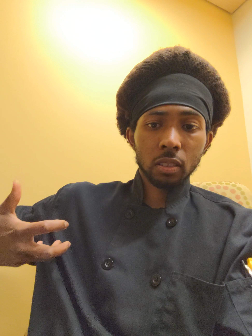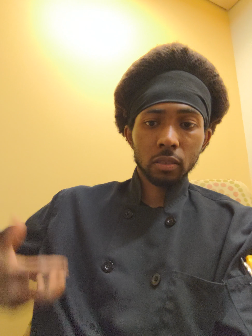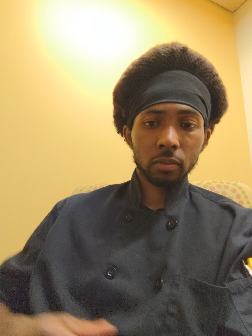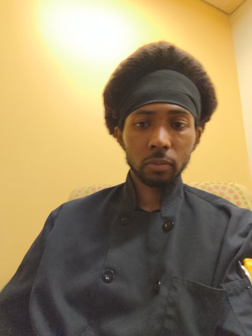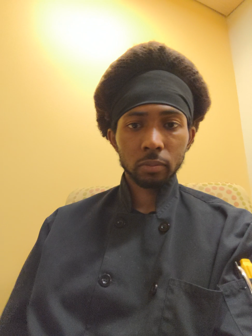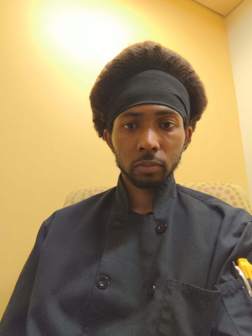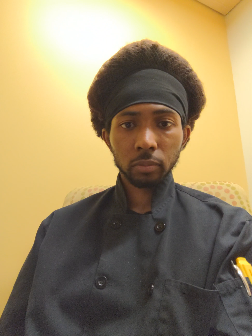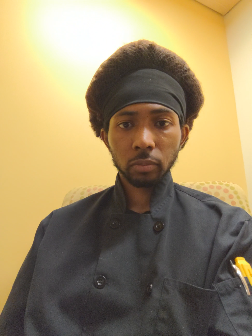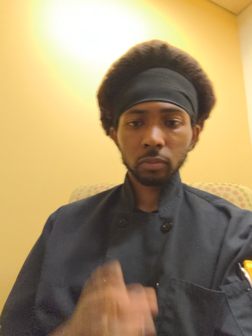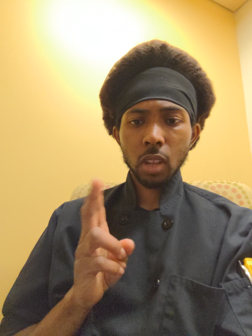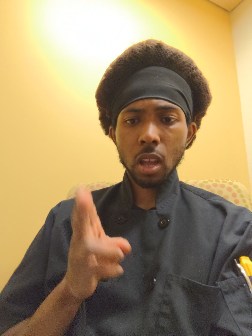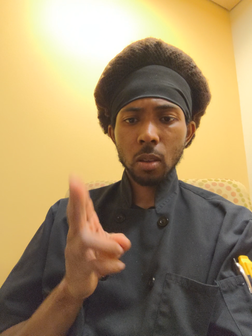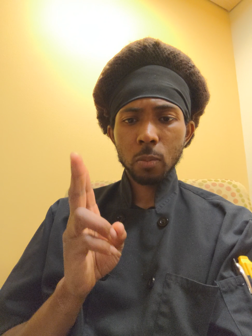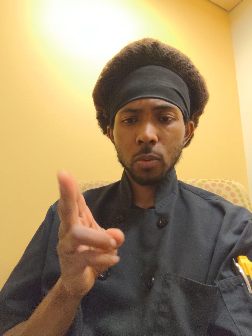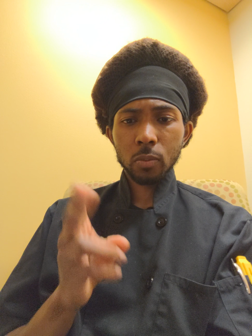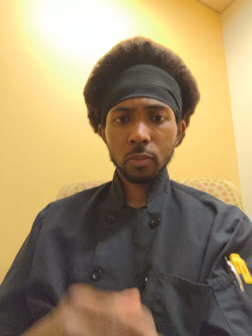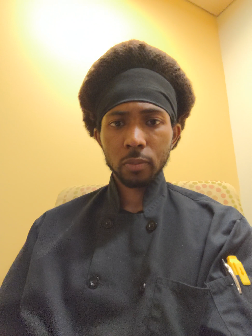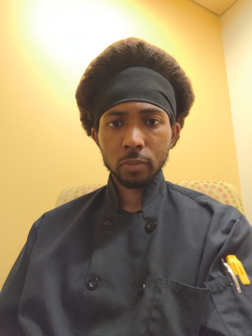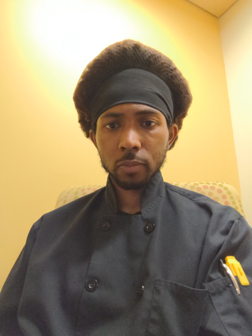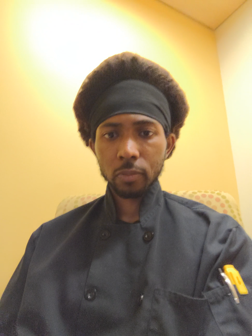hurry